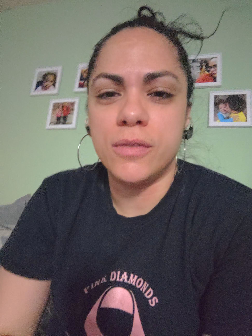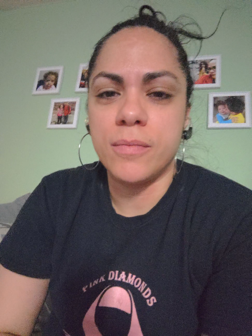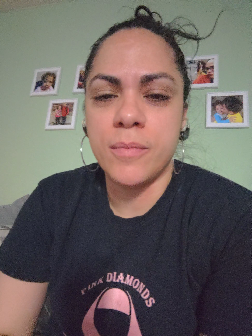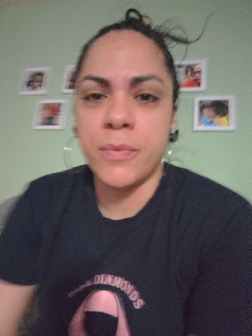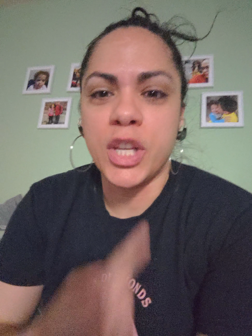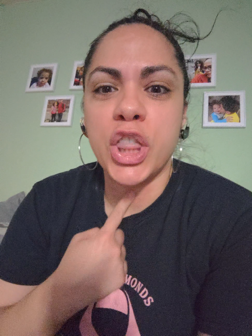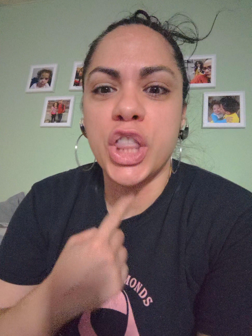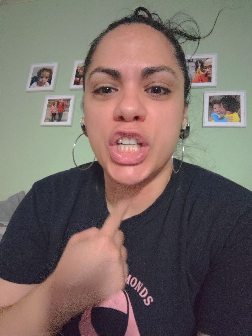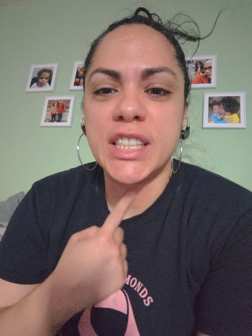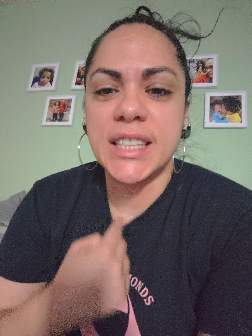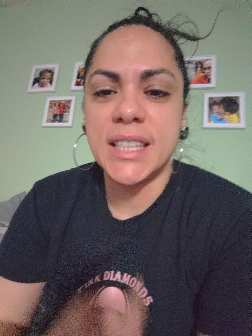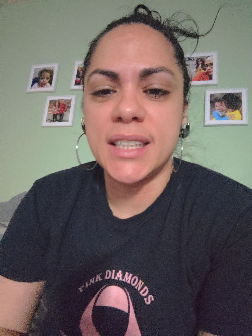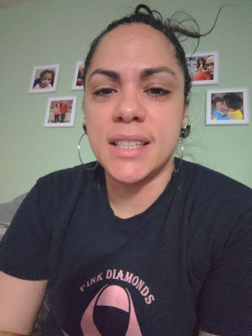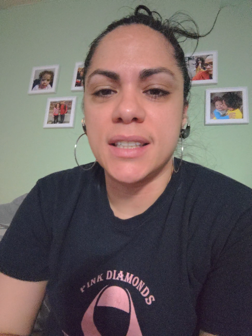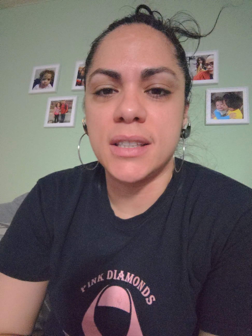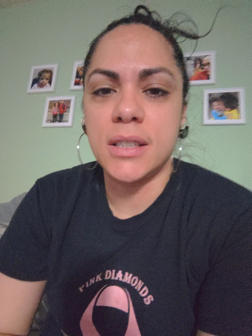thirsty